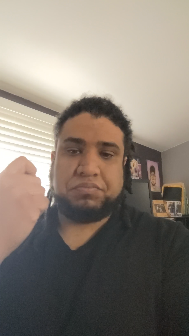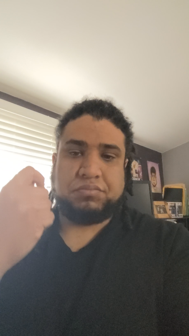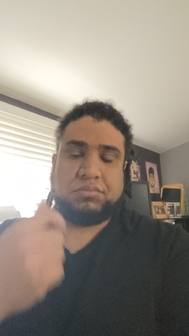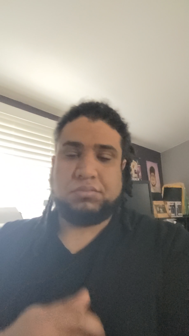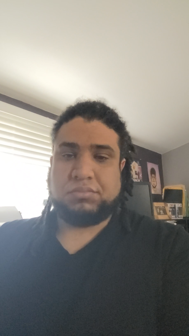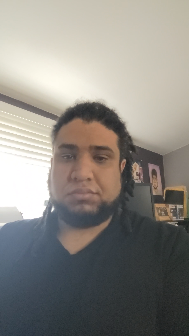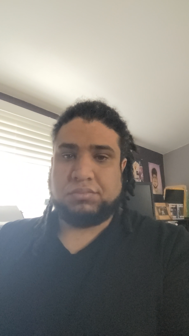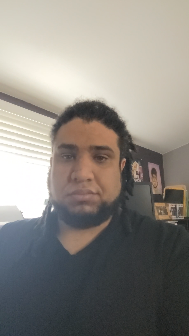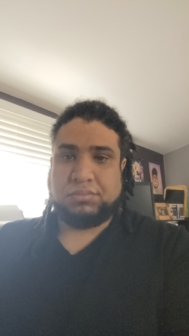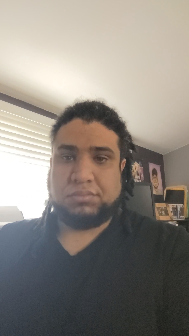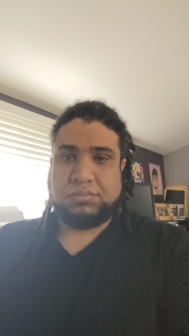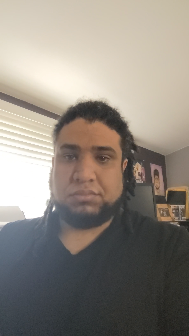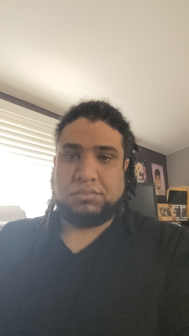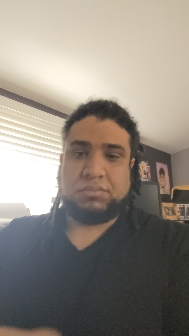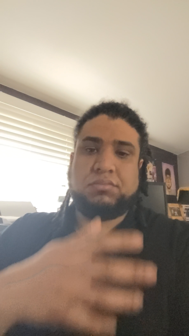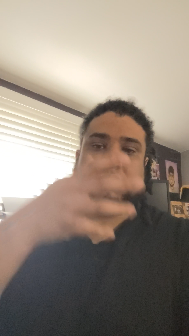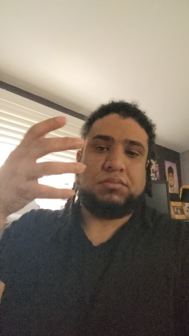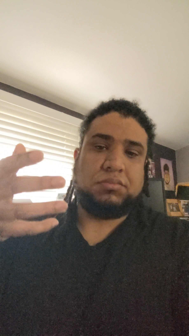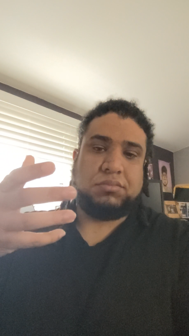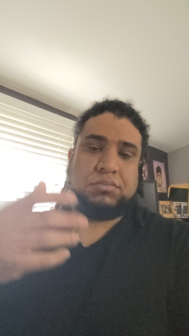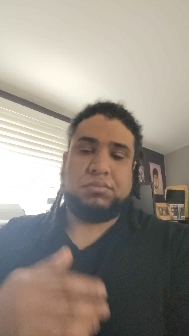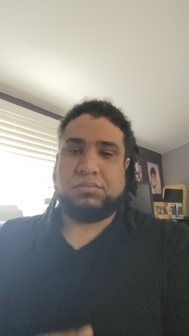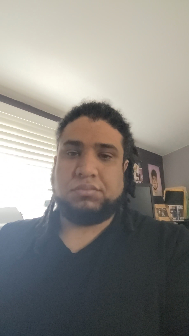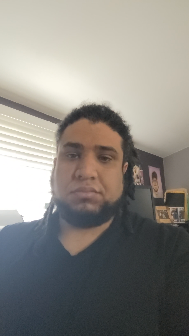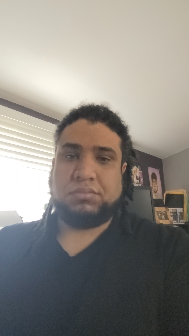a lot